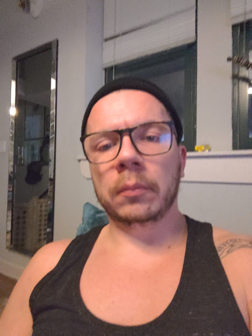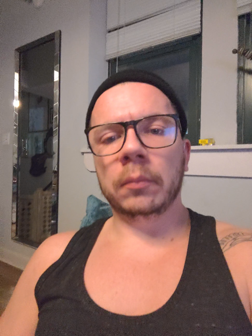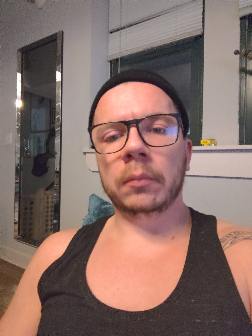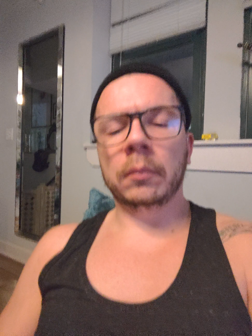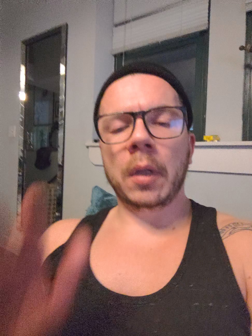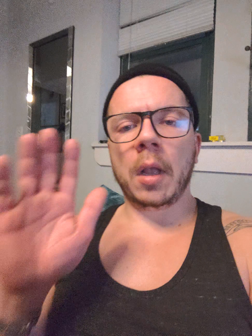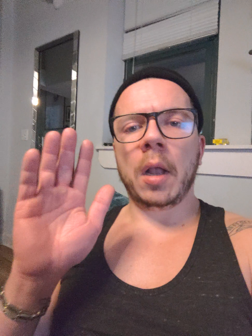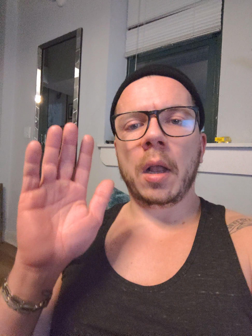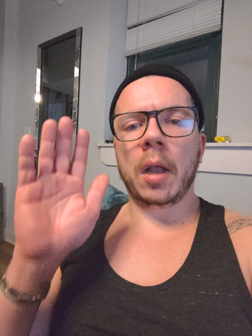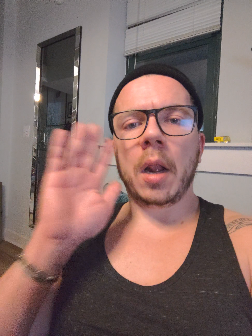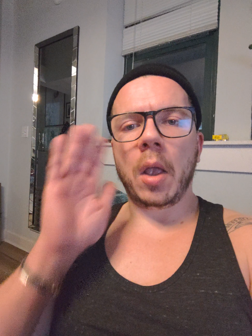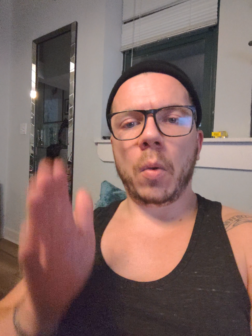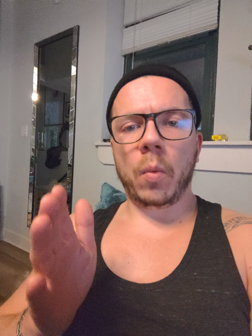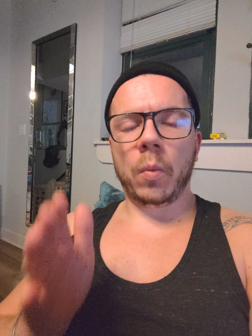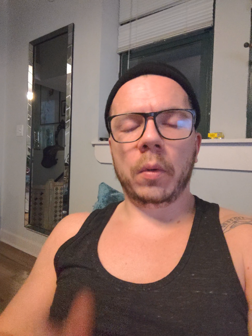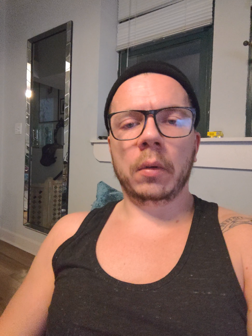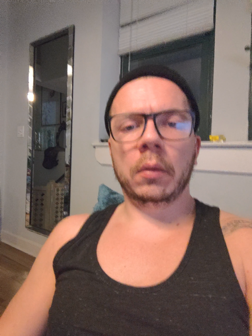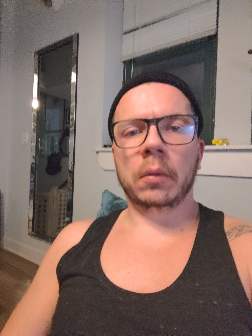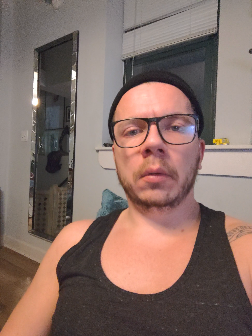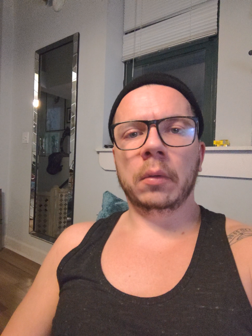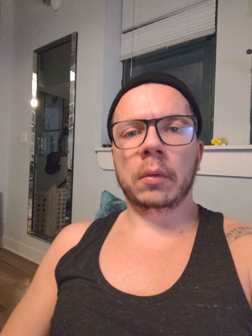hello